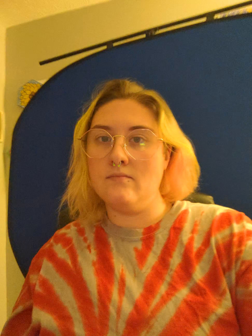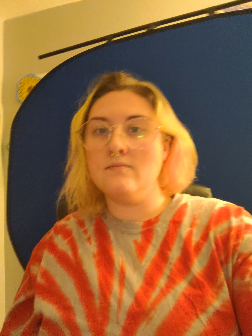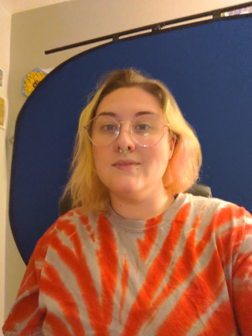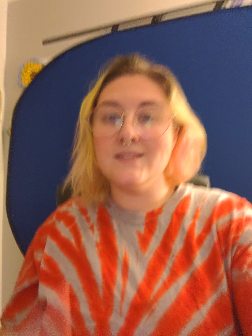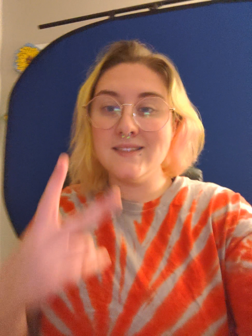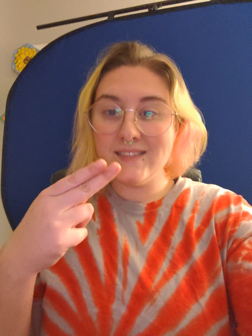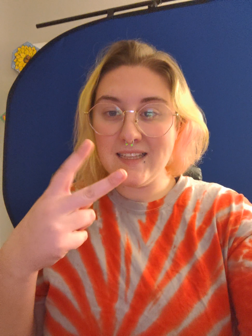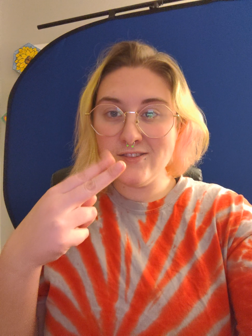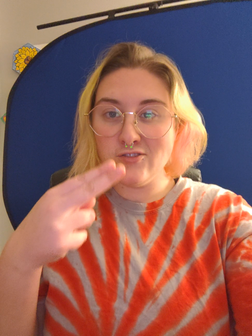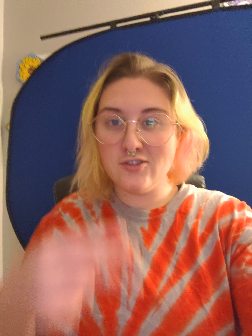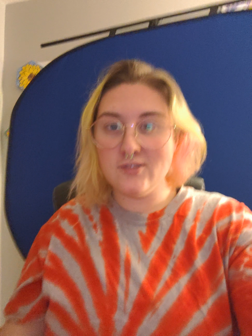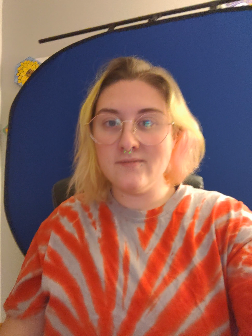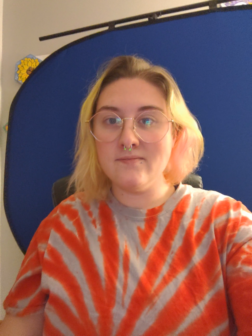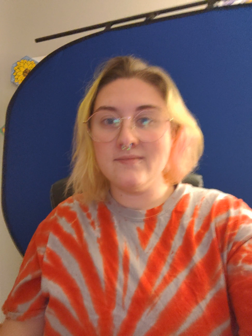scissors